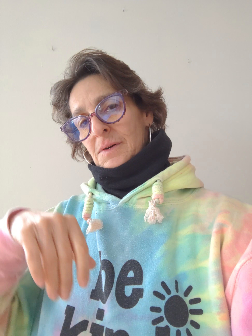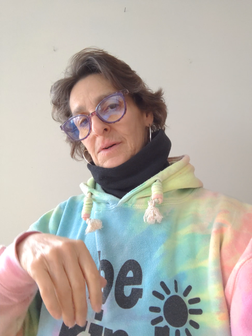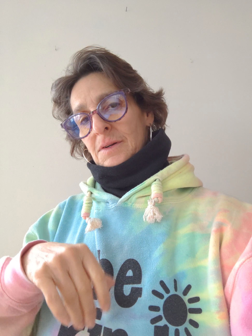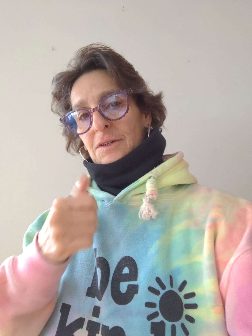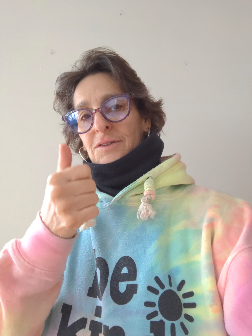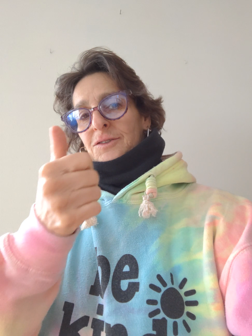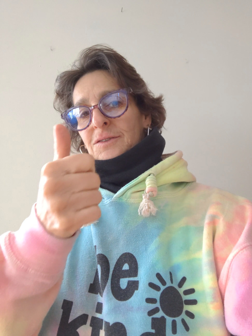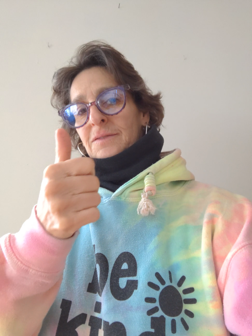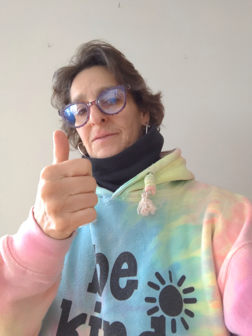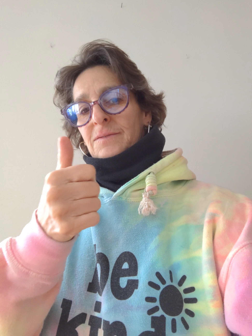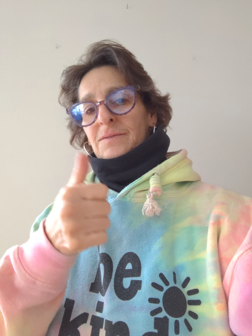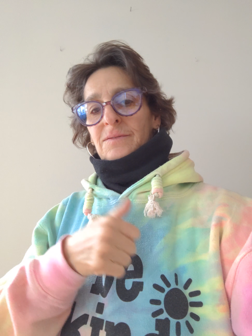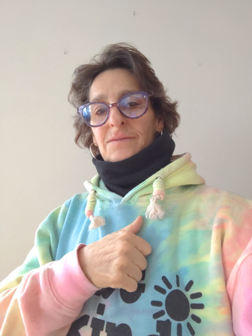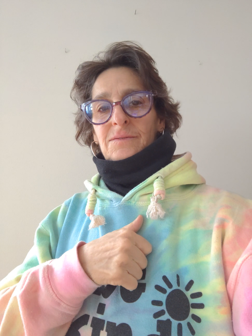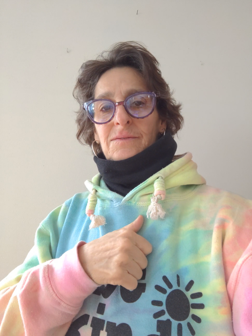yourself